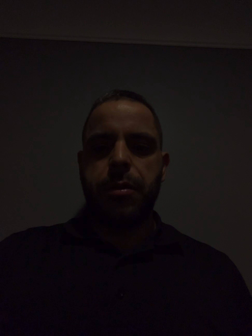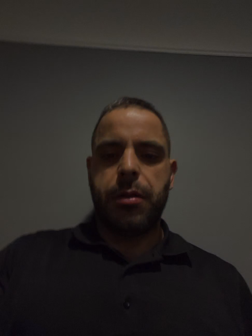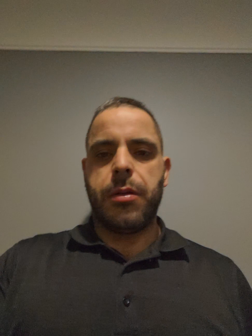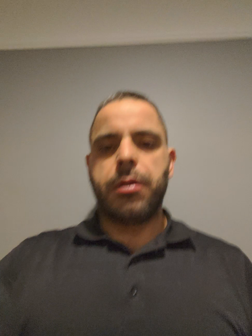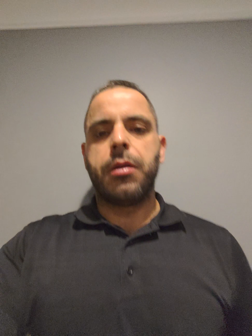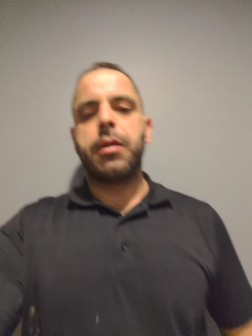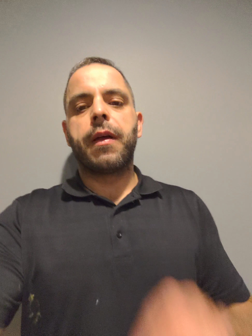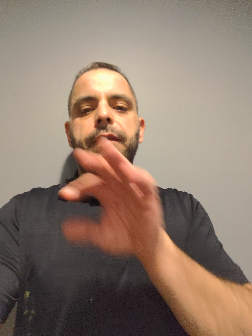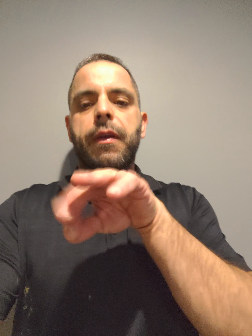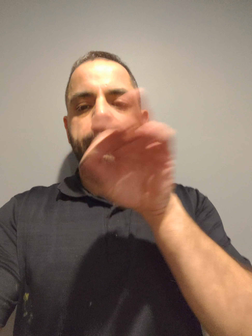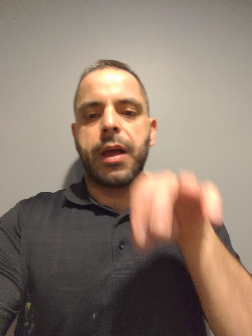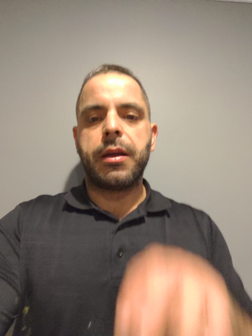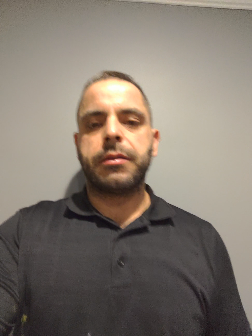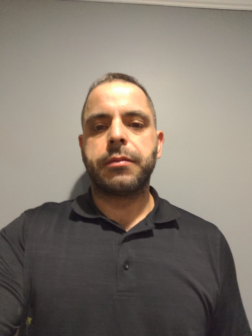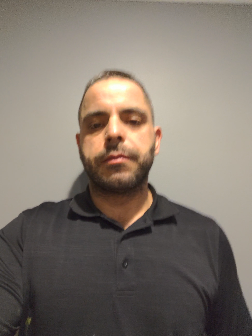french fries